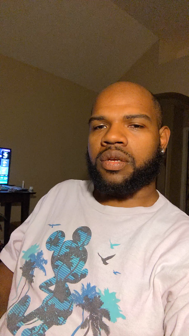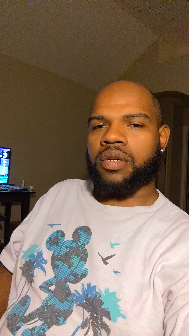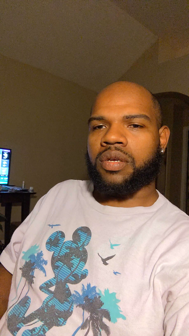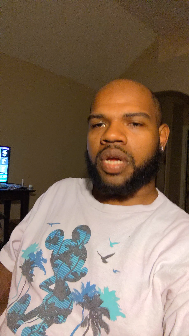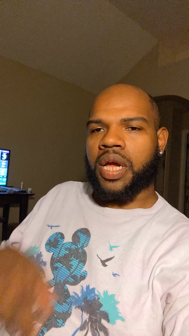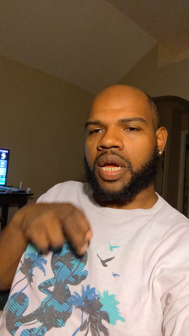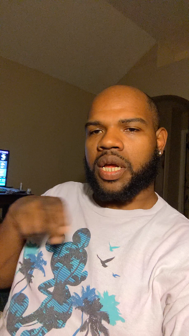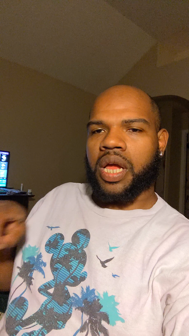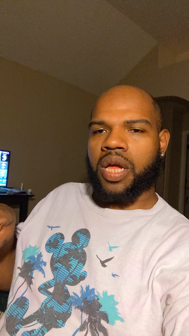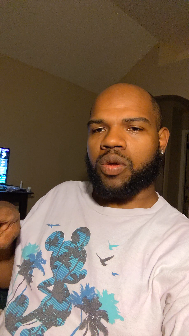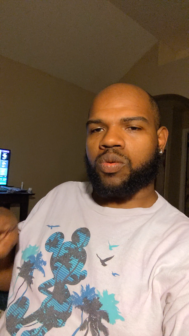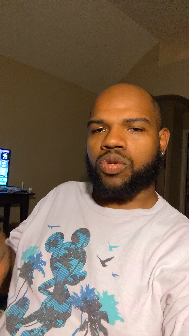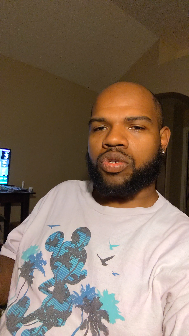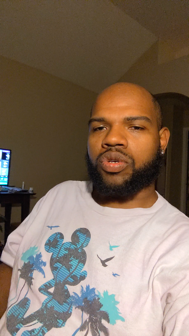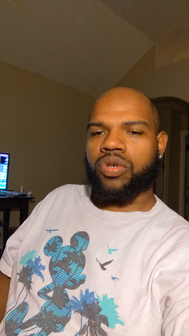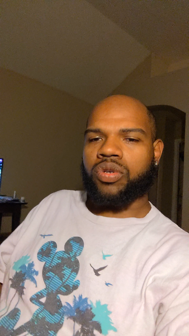couch